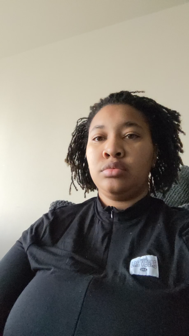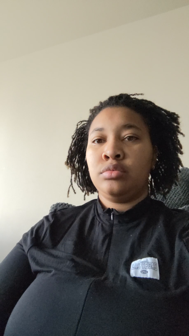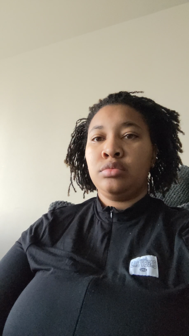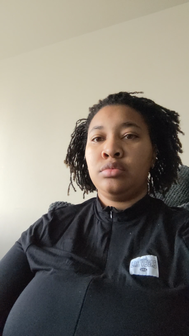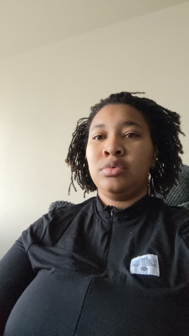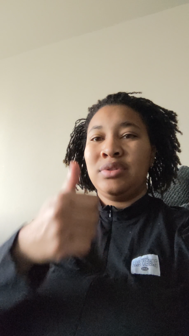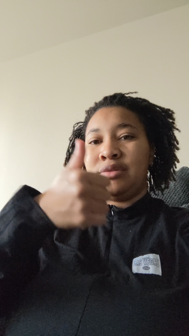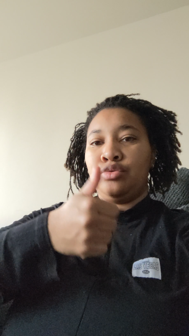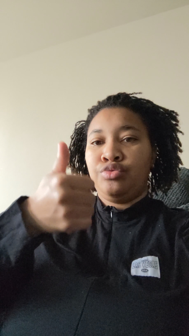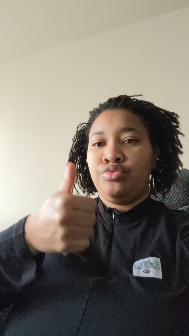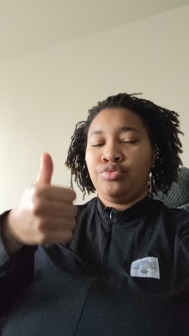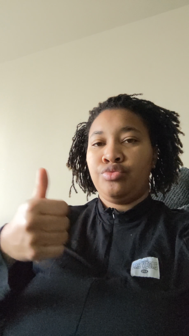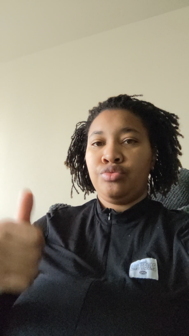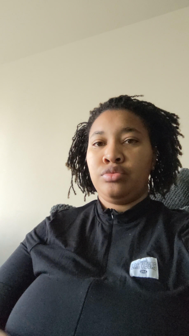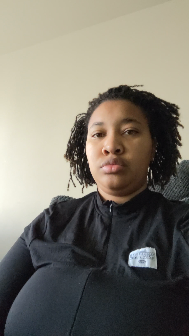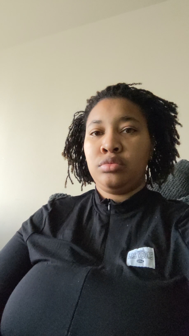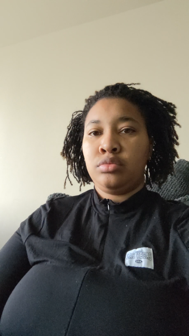each